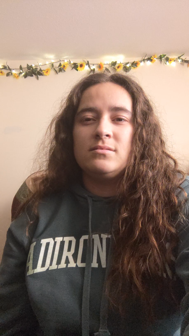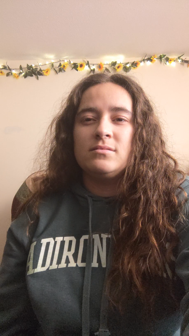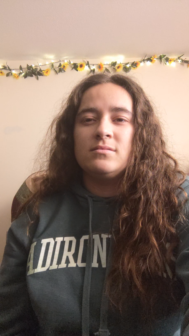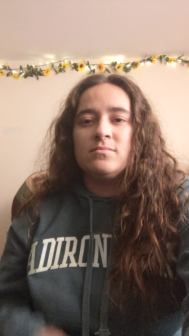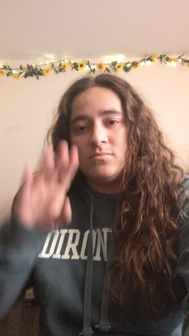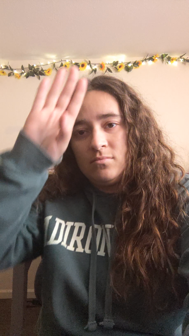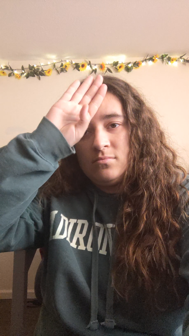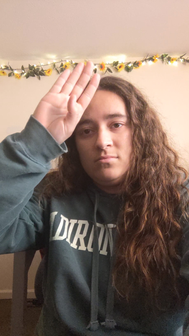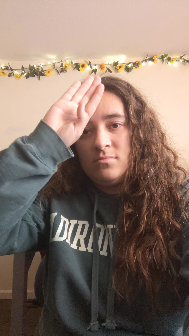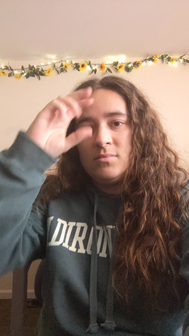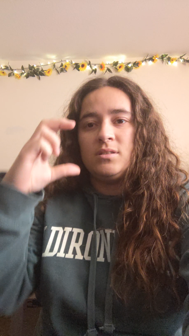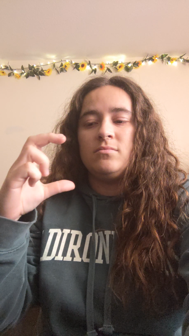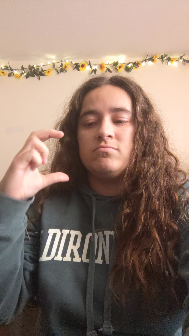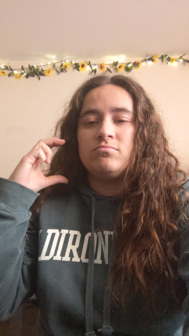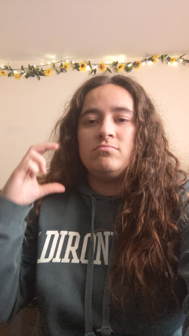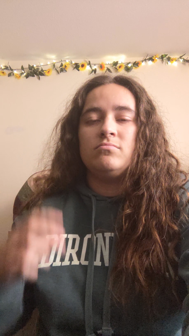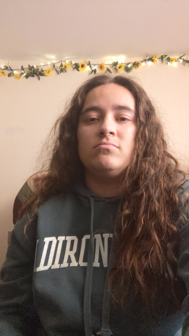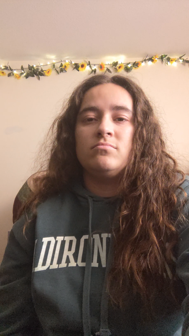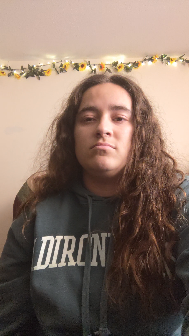fire truck